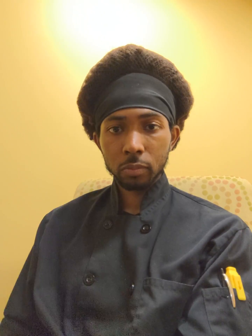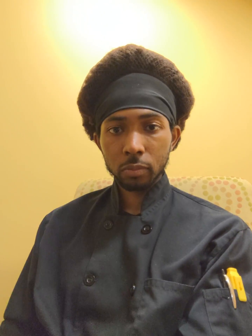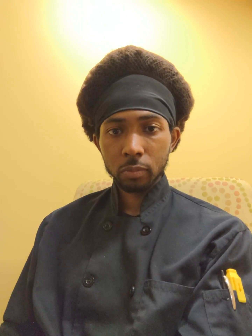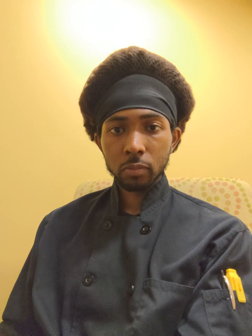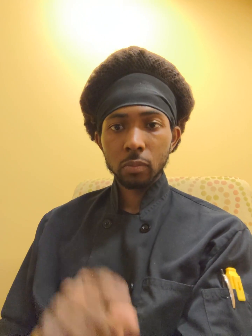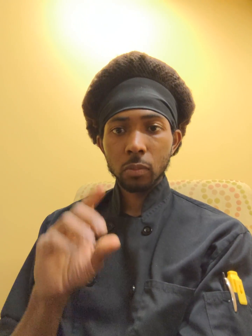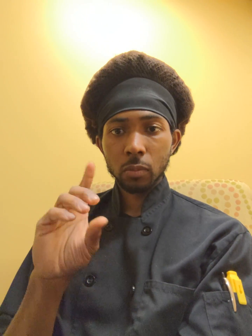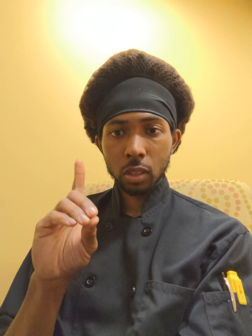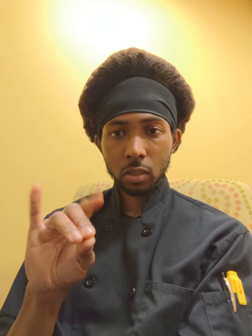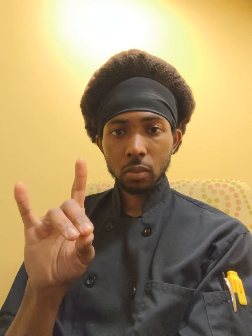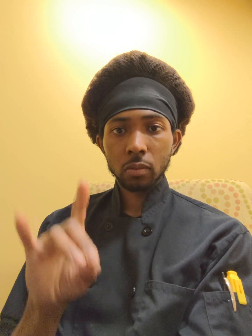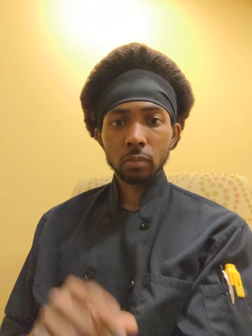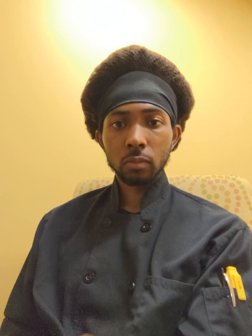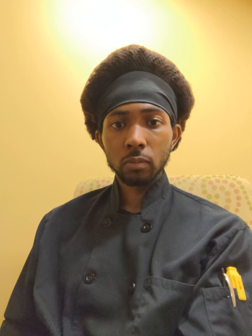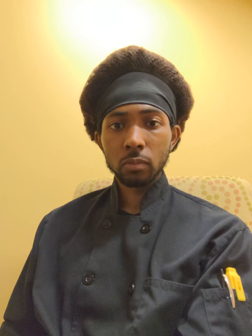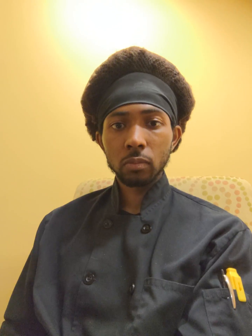did